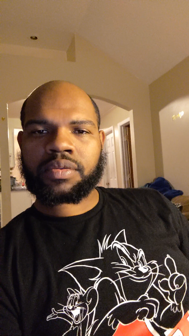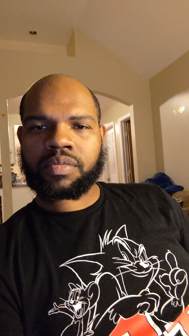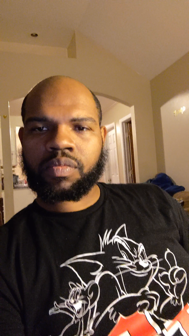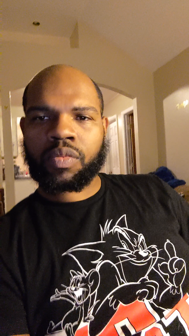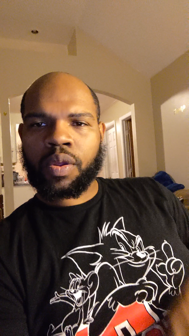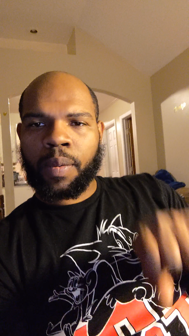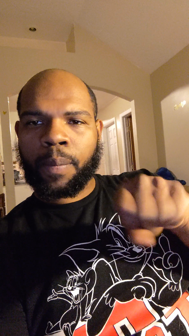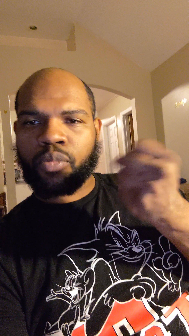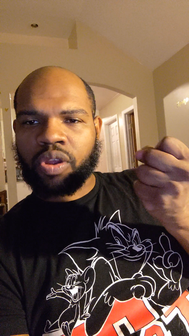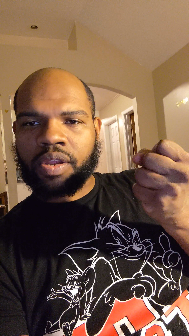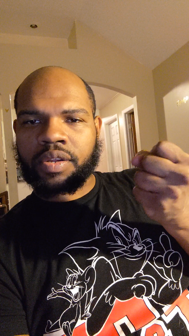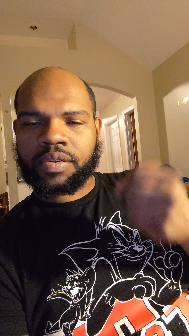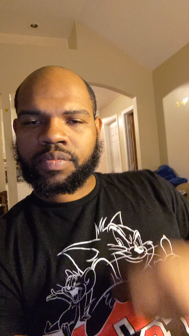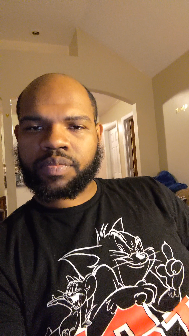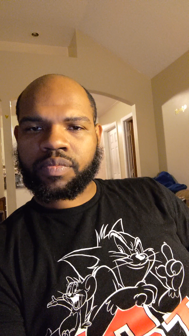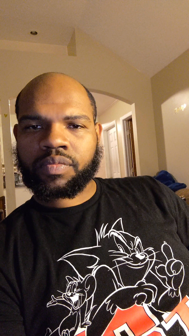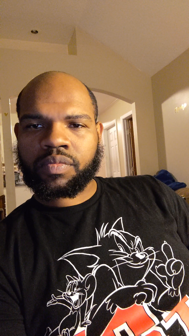break